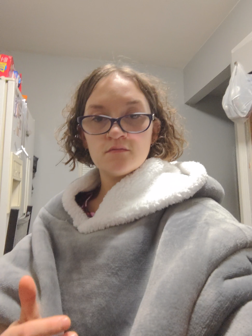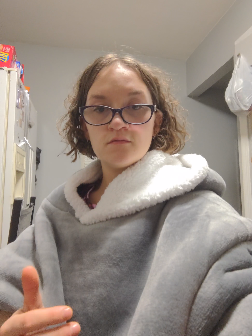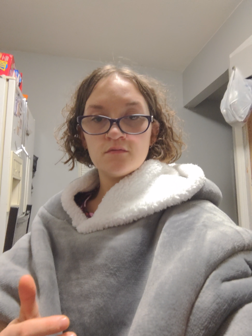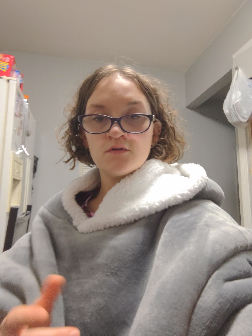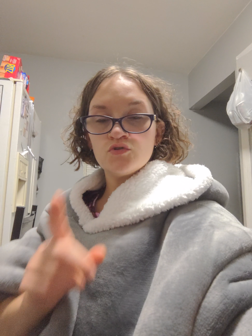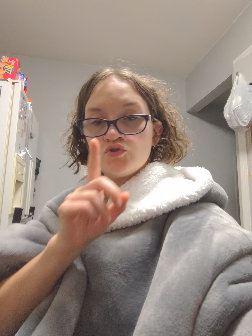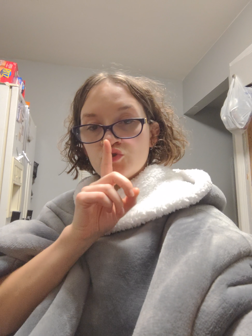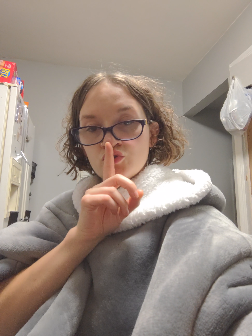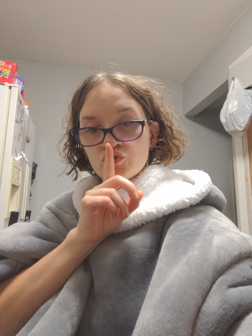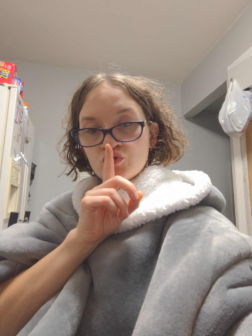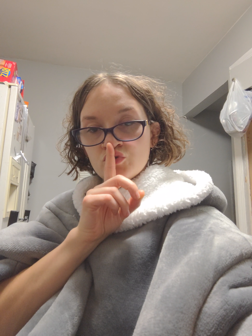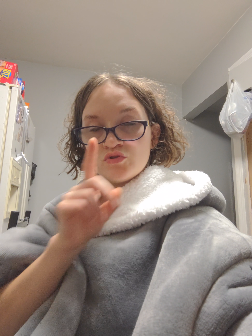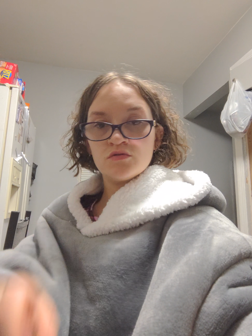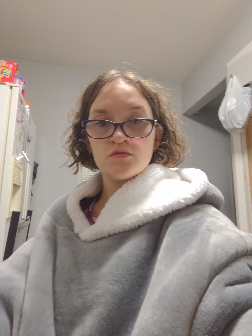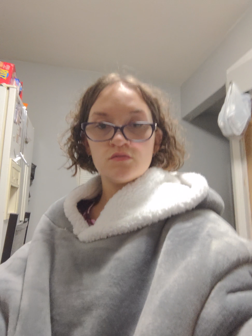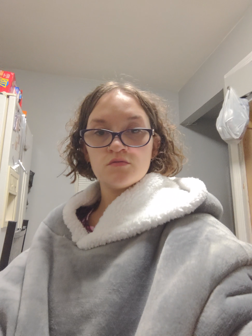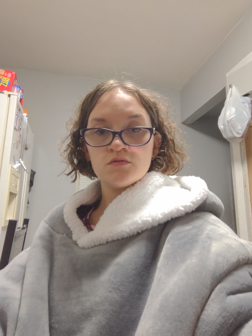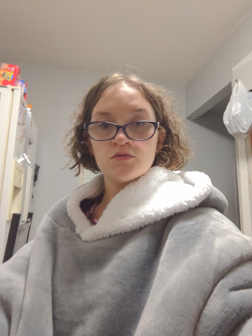shhh